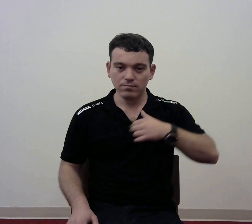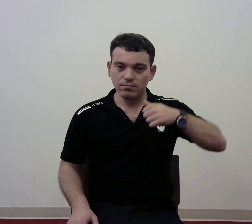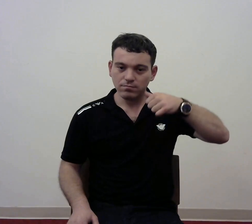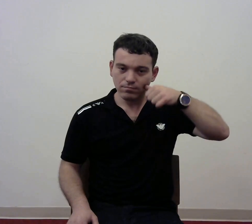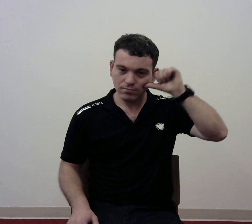dünən